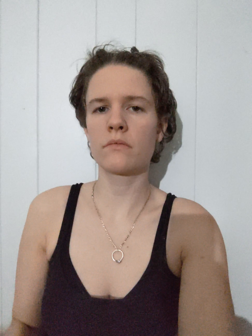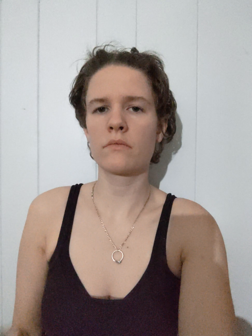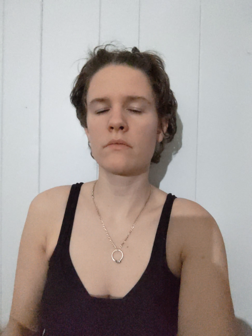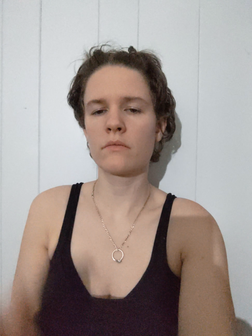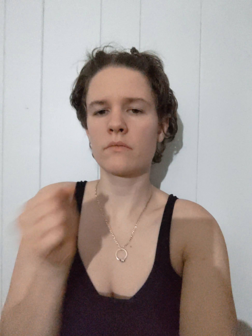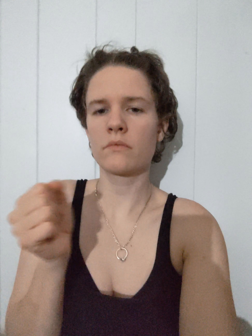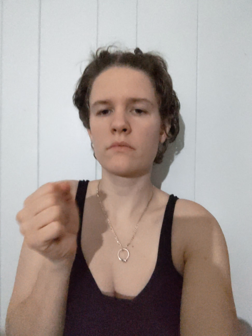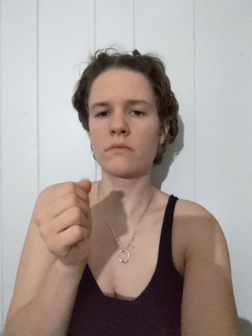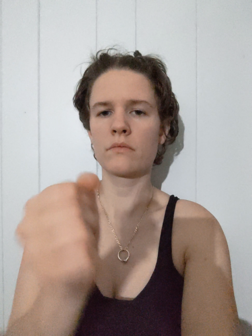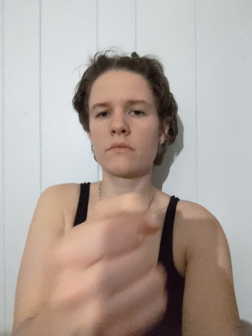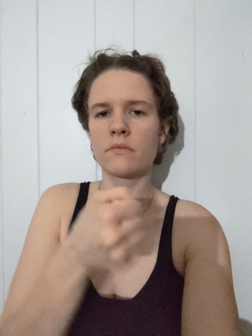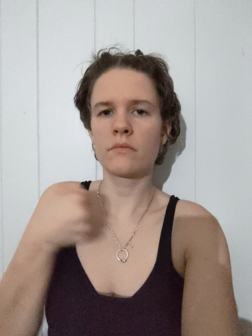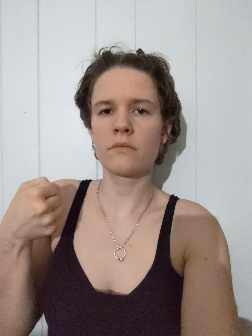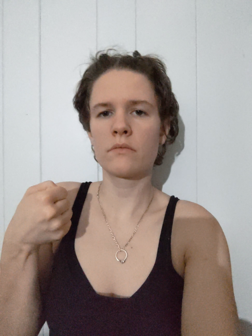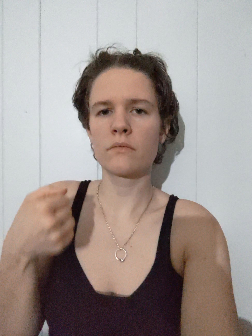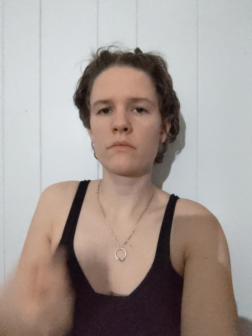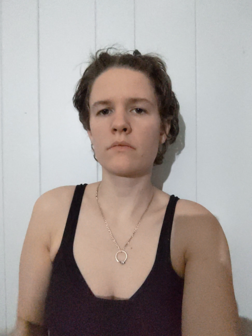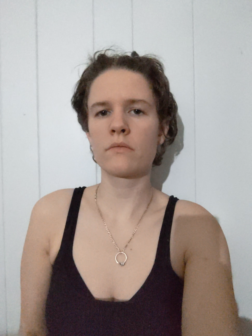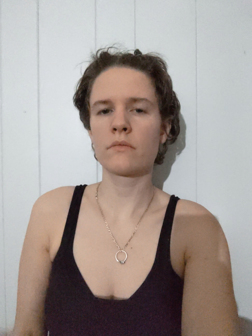refrigerator